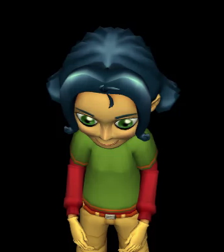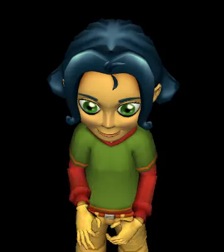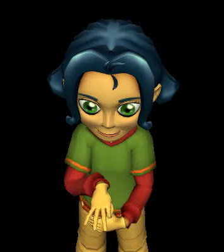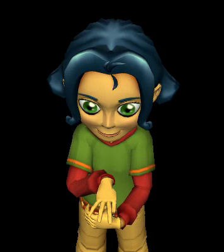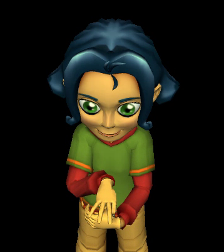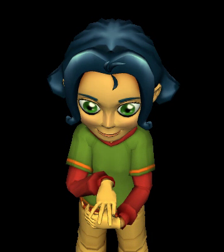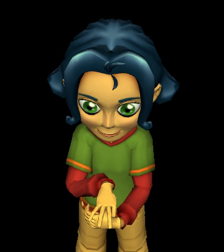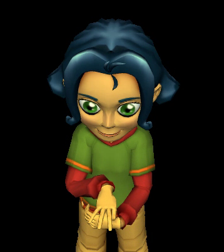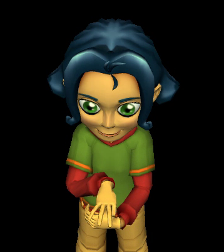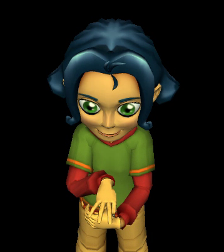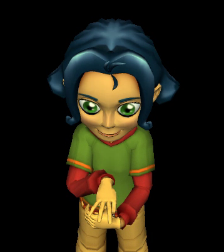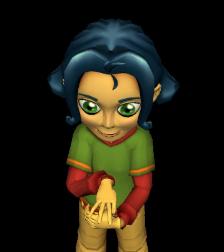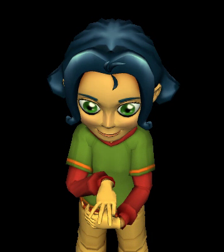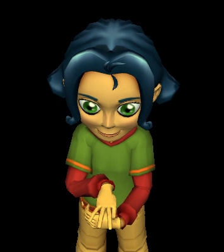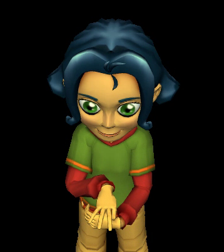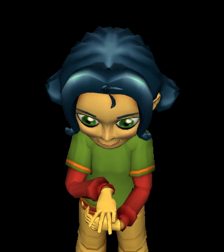شاي